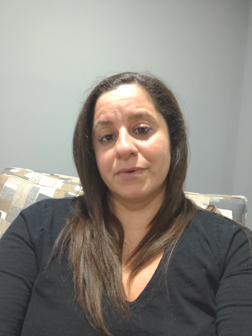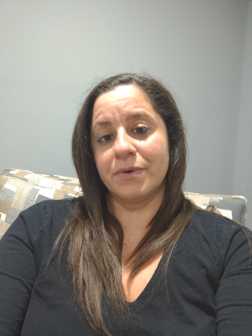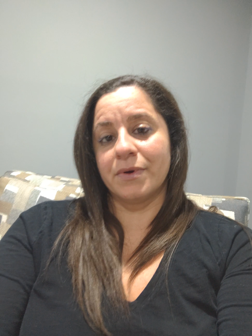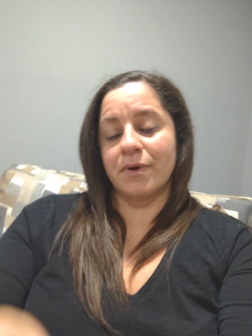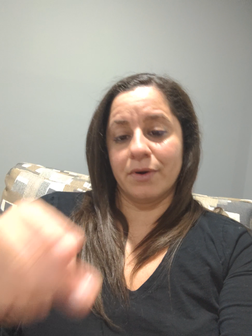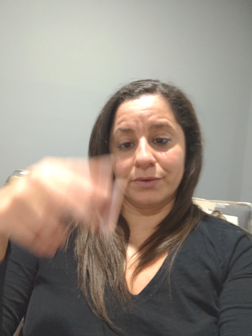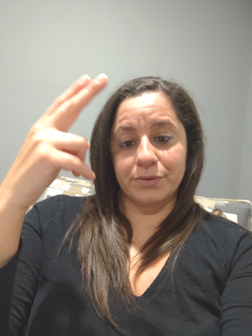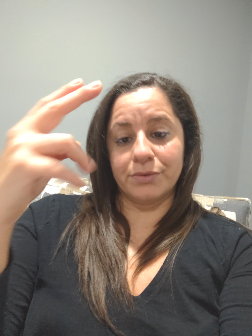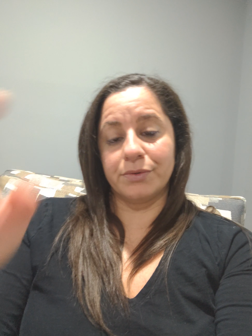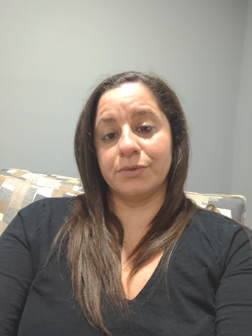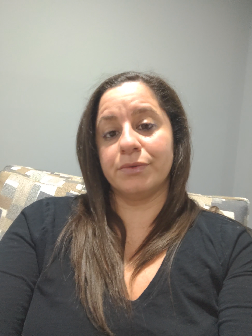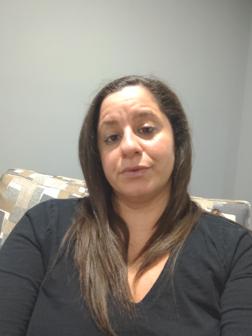high